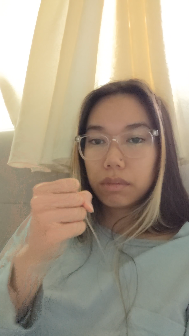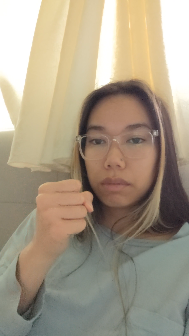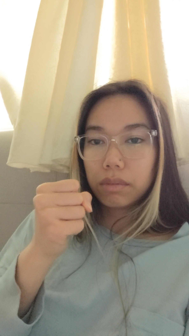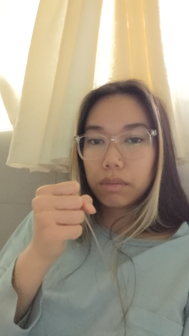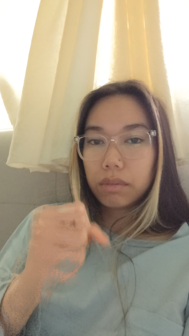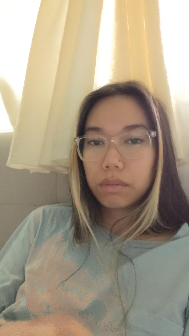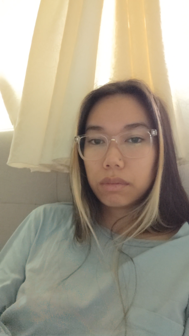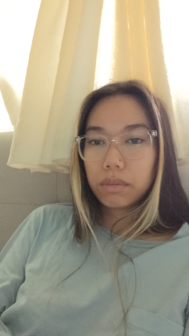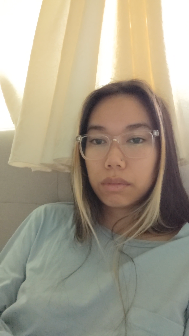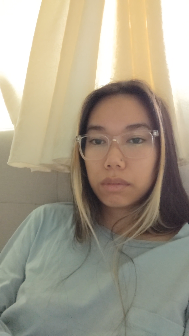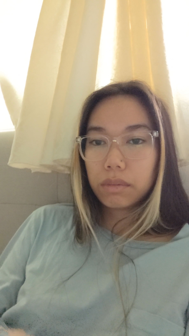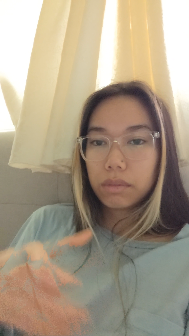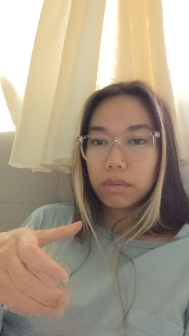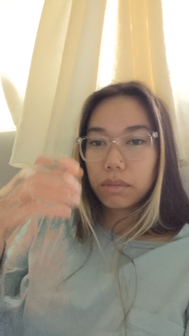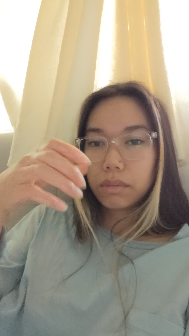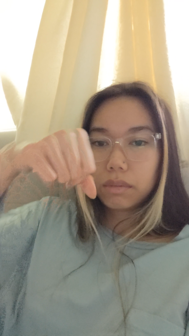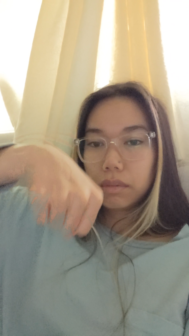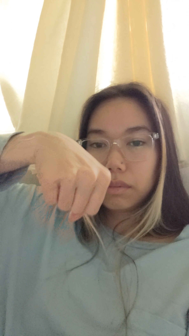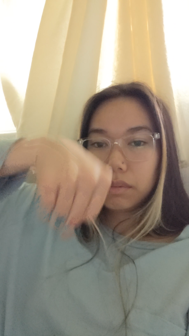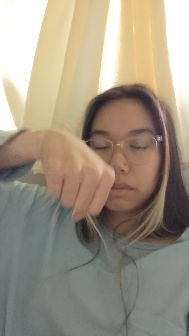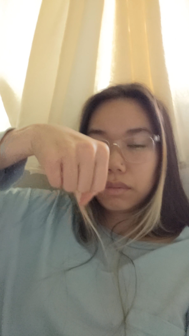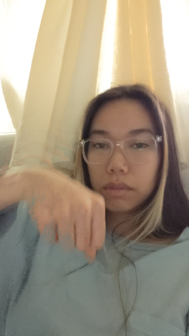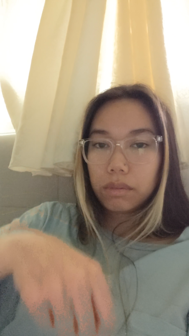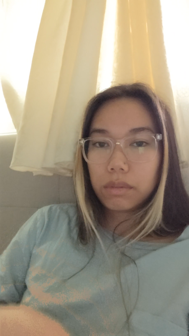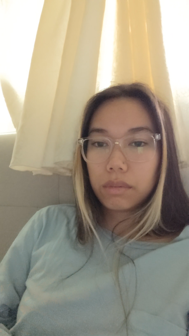bucket